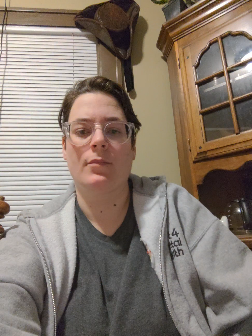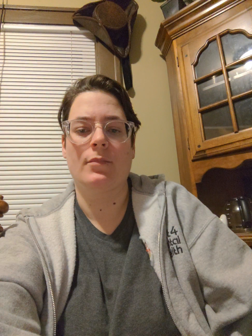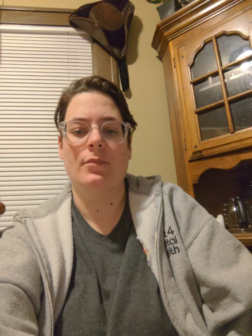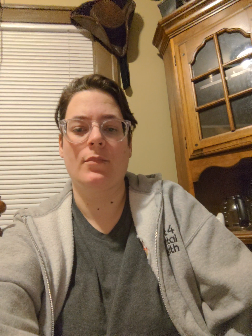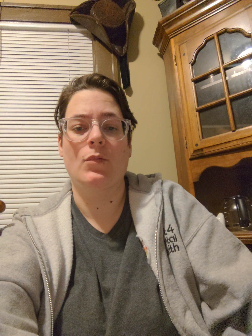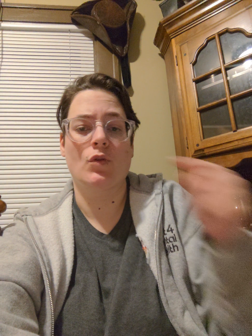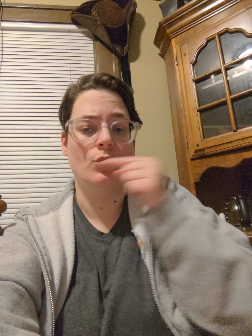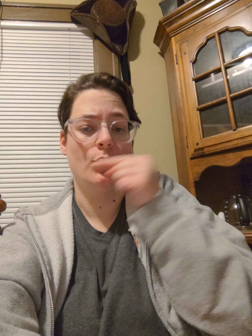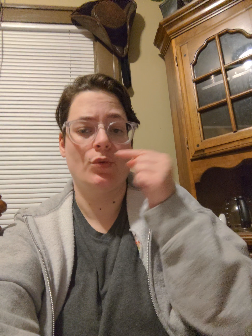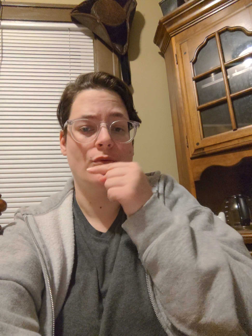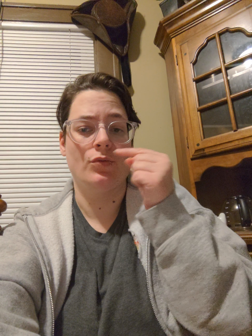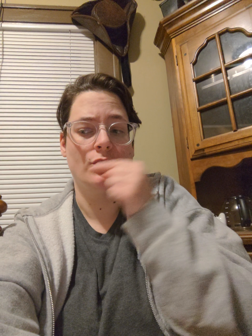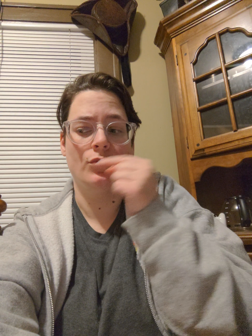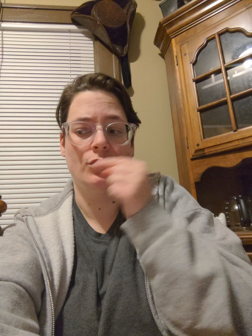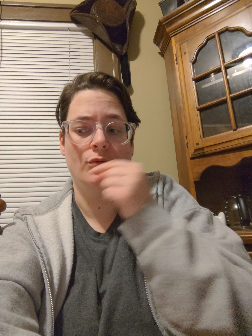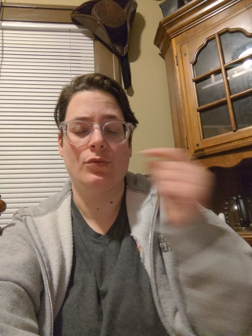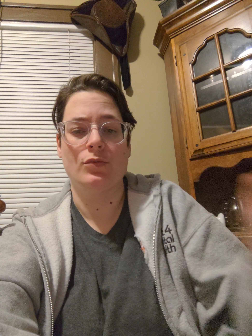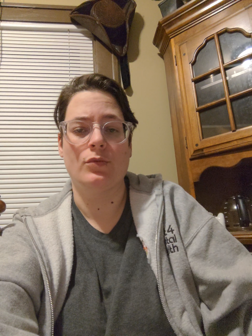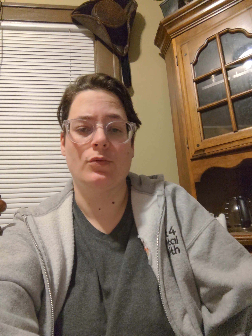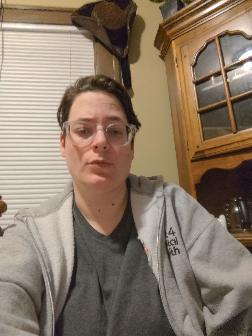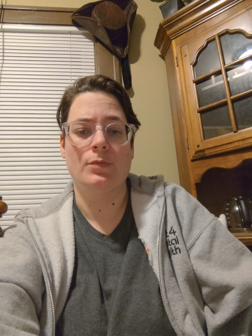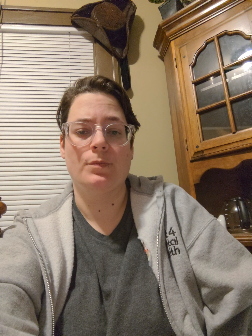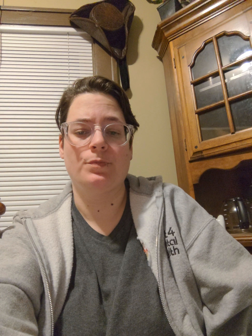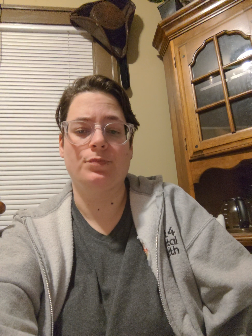toothbrush